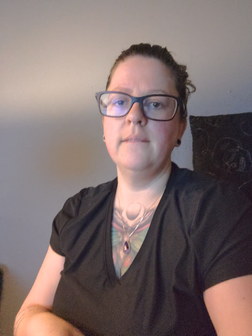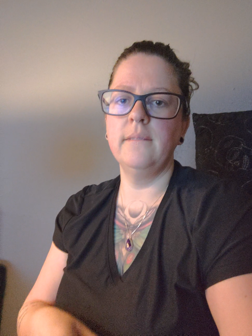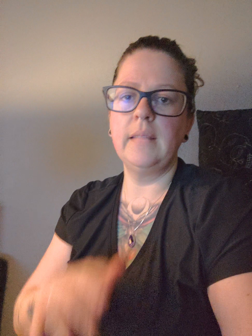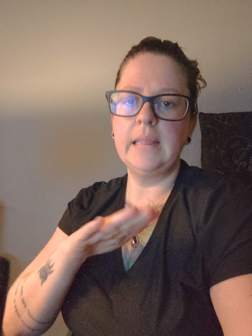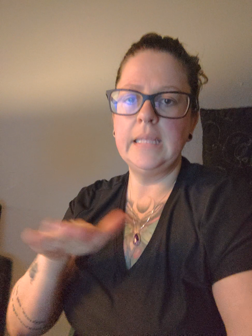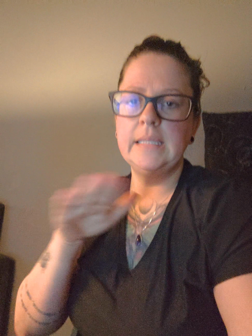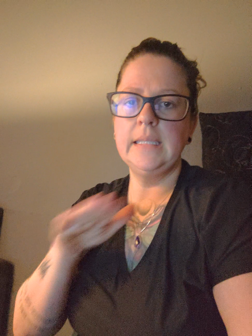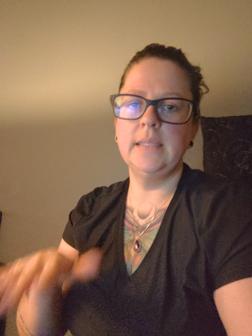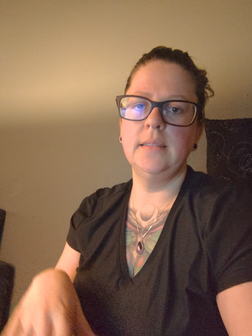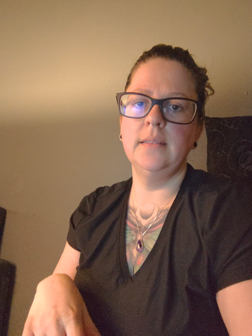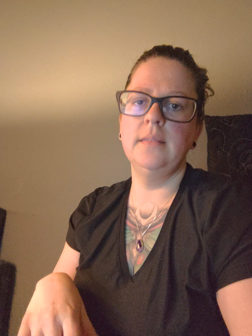clean